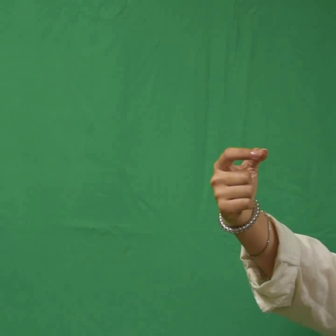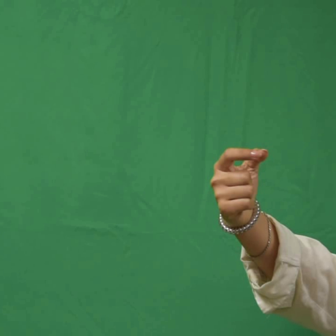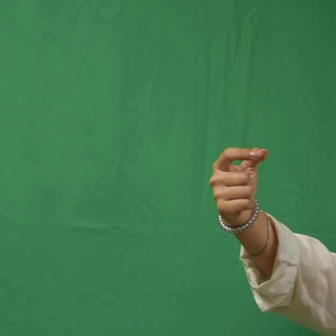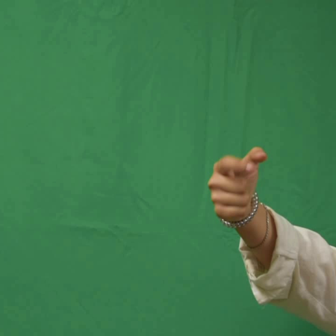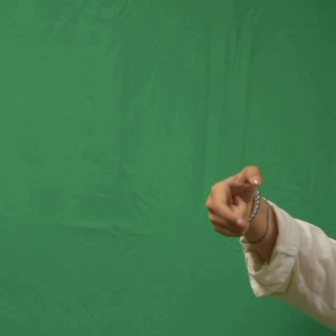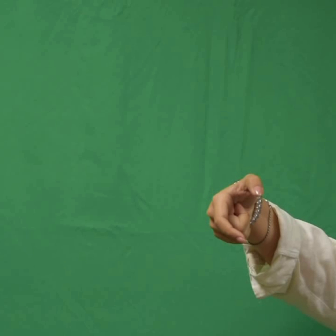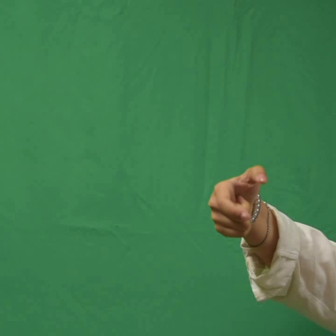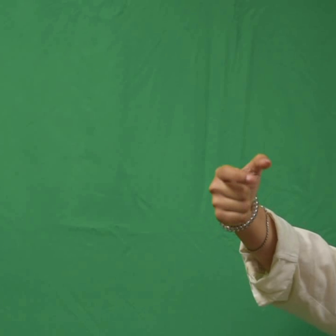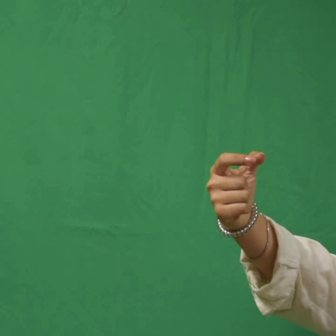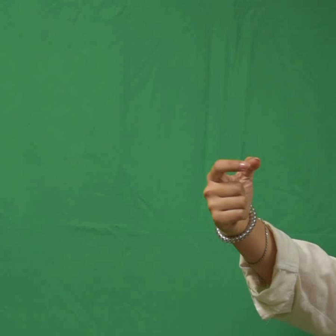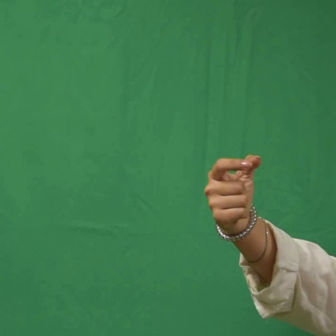Q